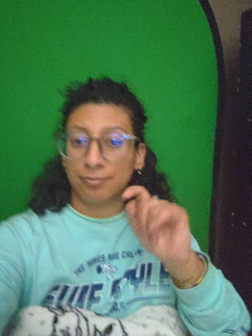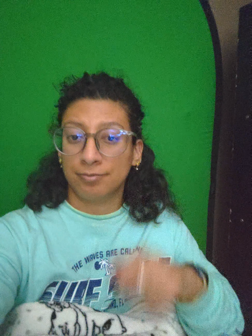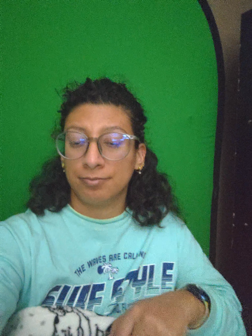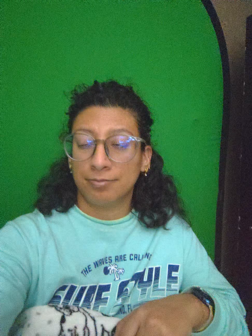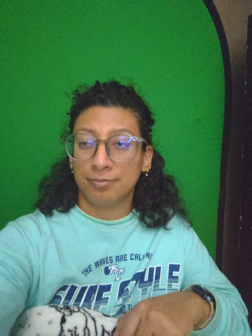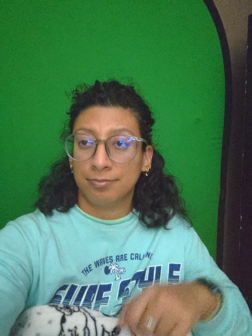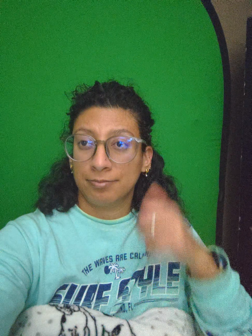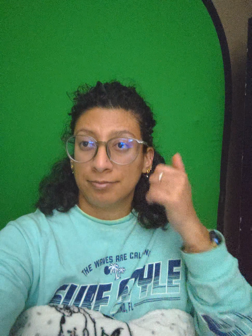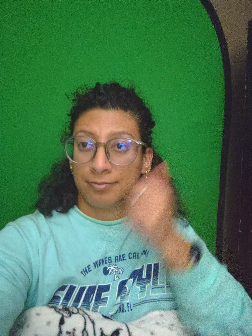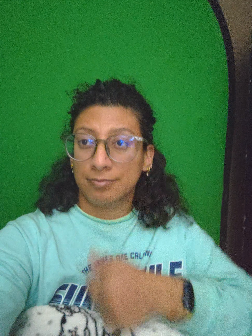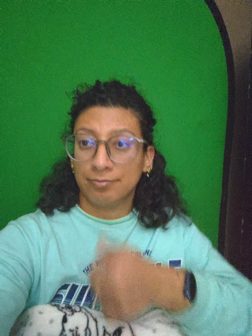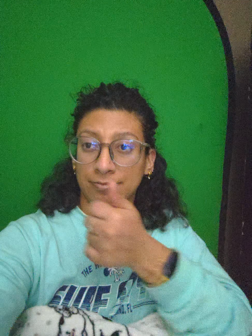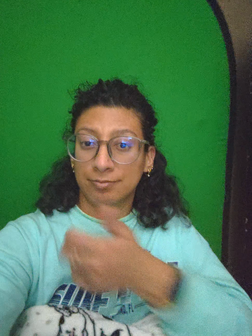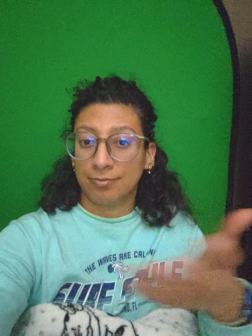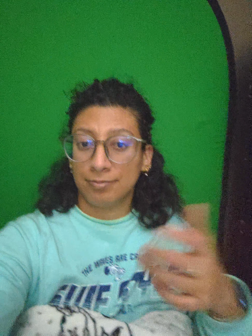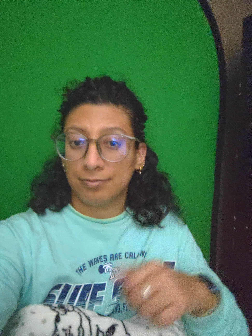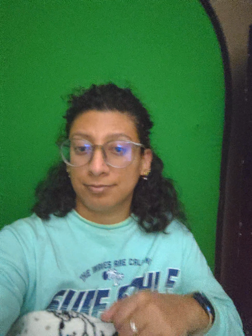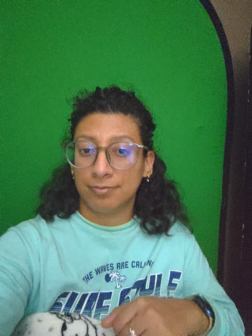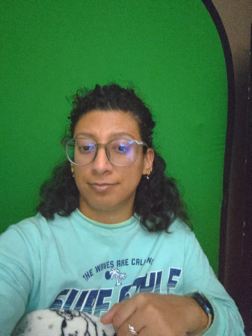every